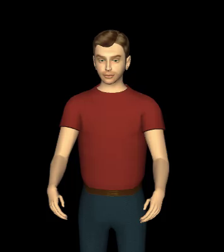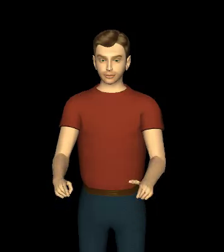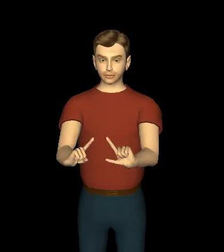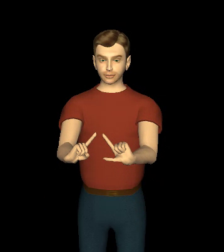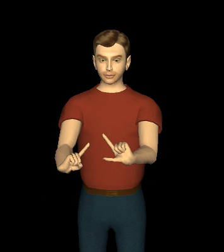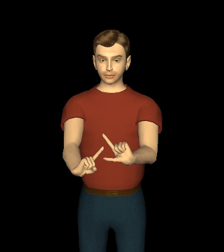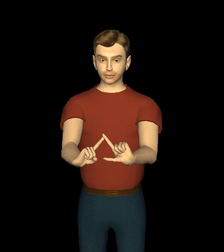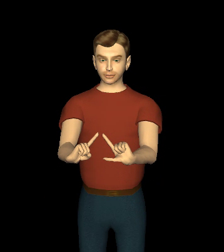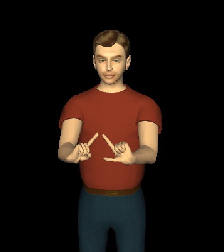دائرة